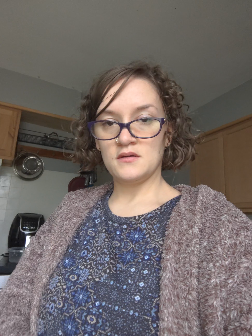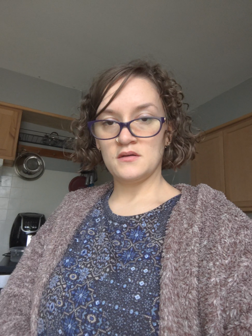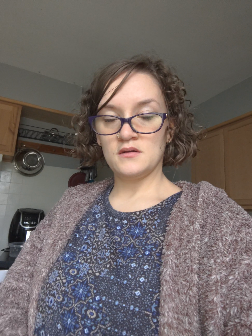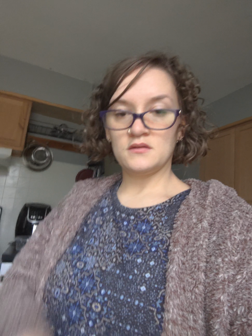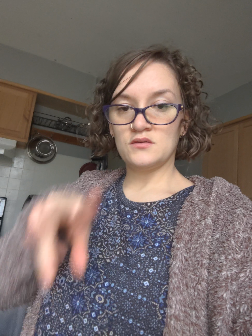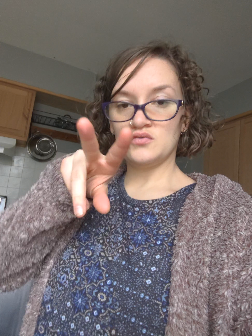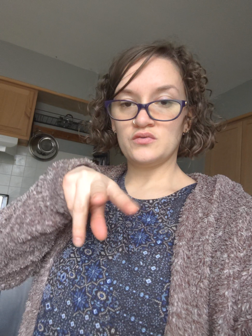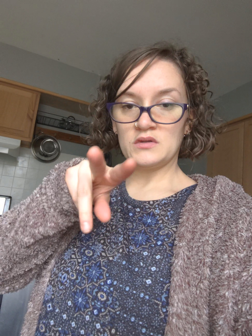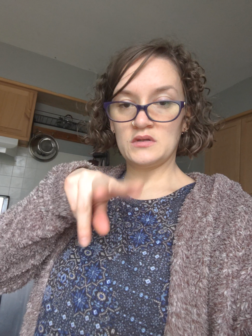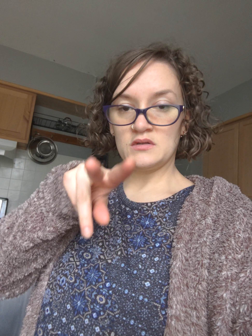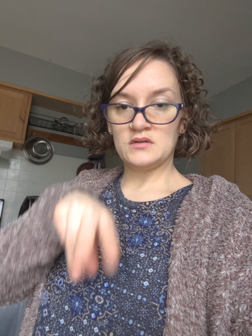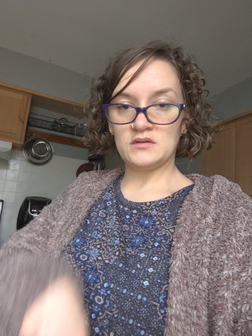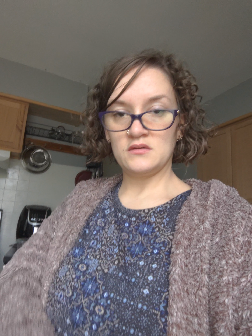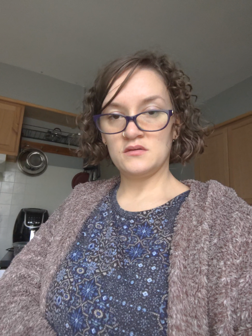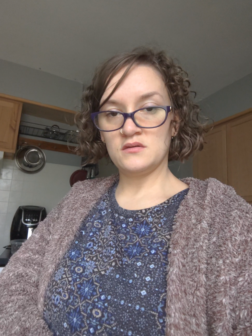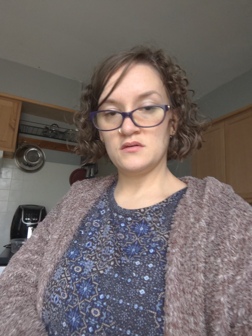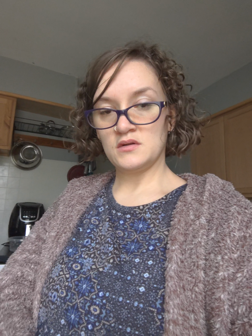read